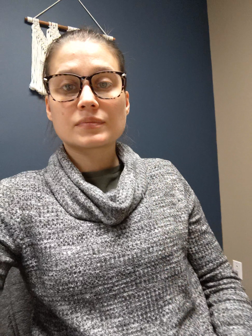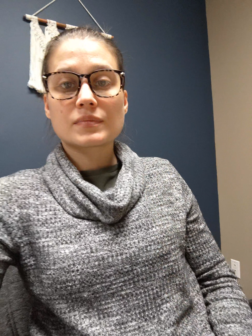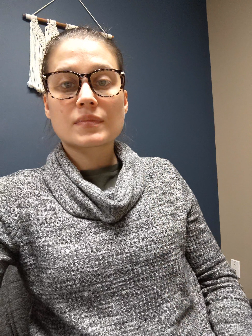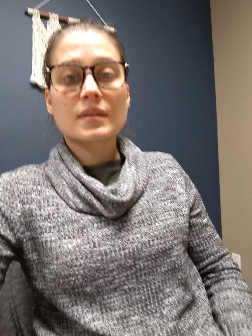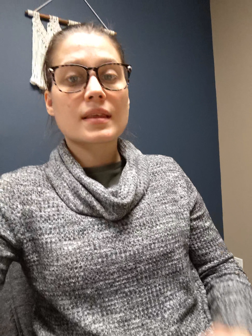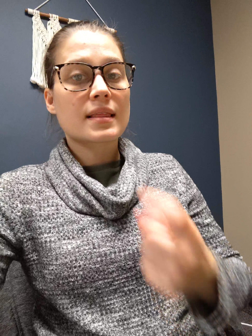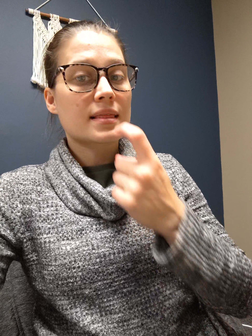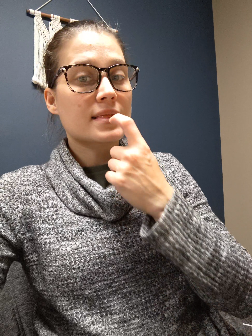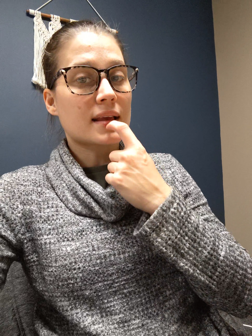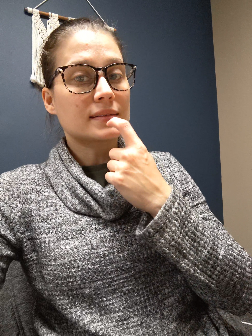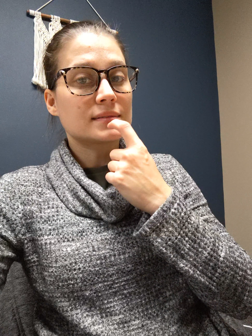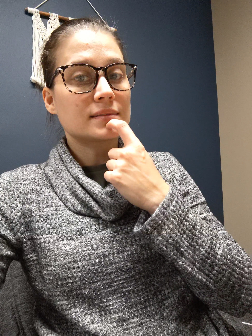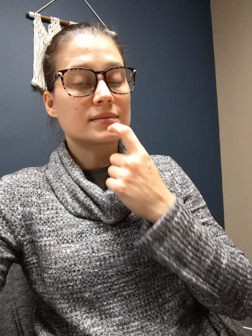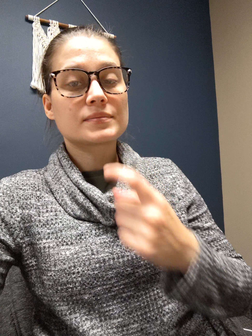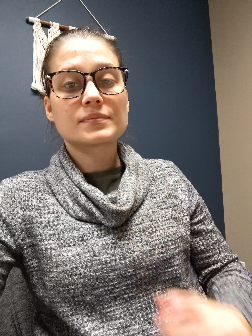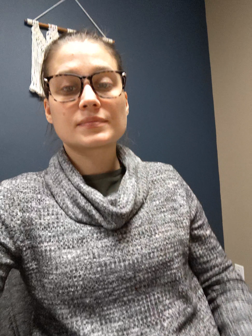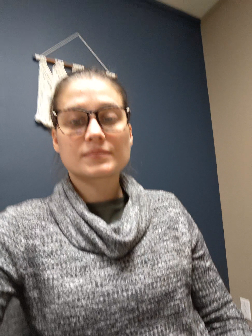window